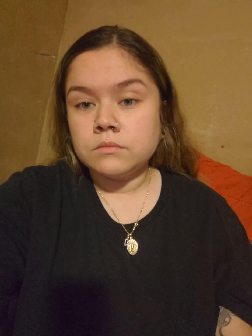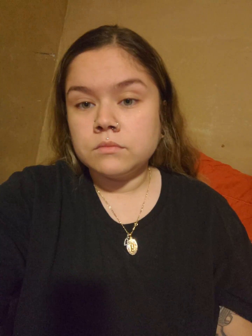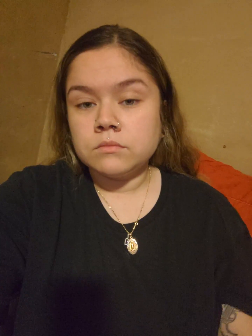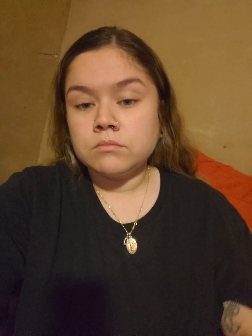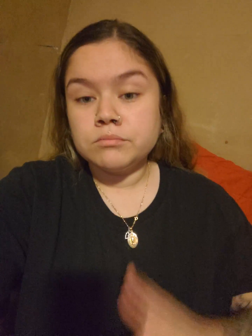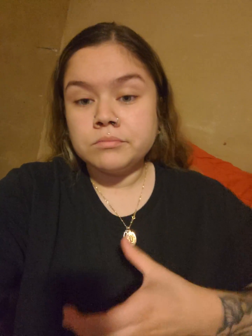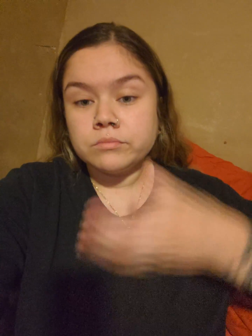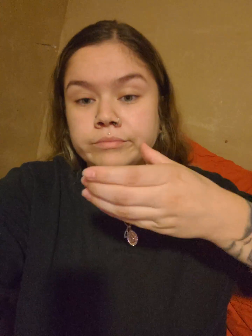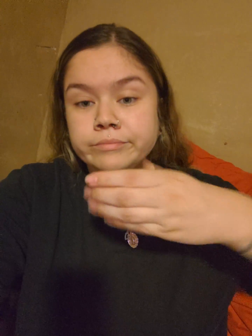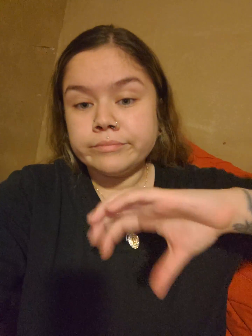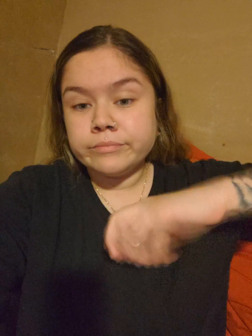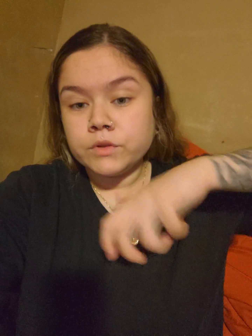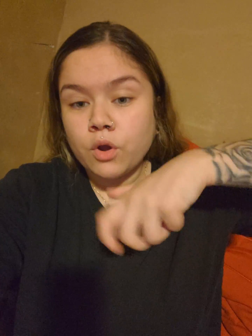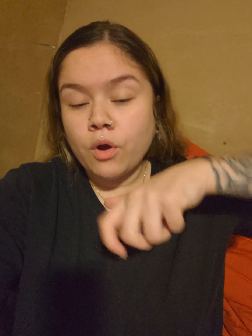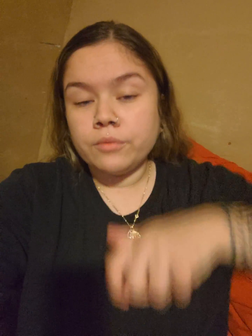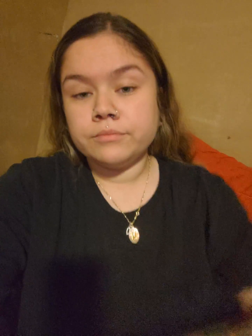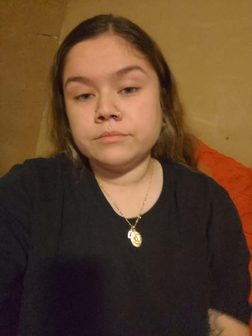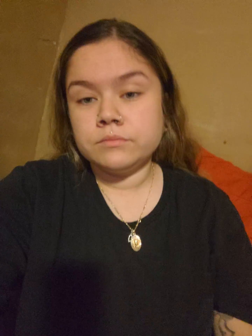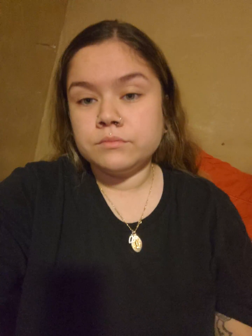jar